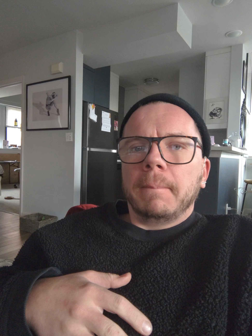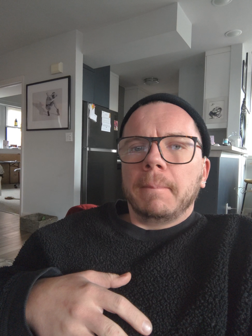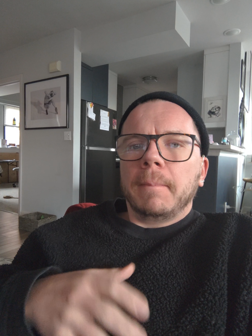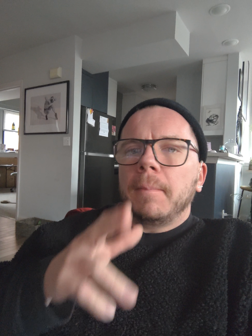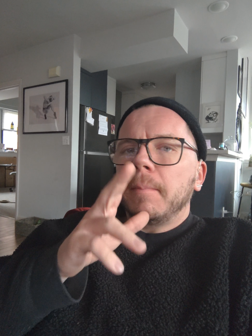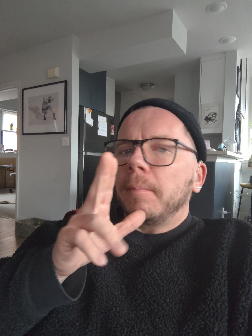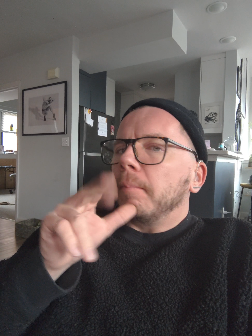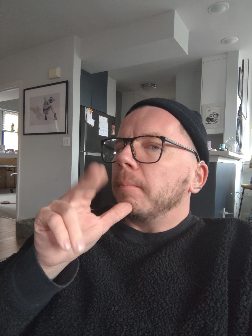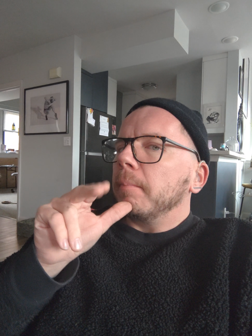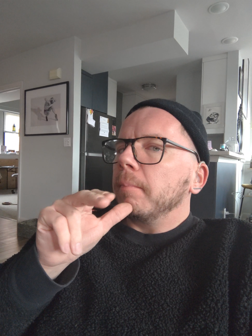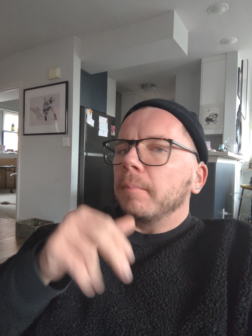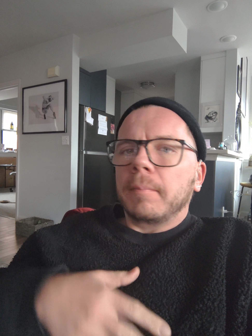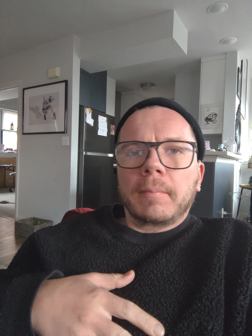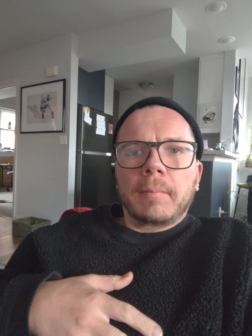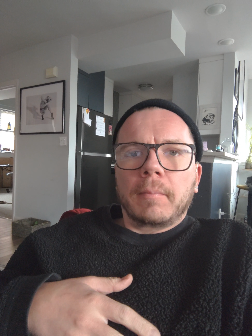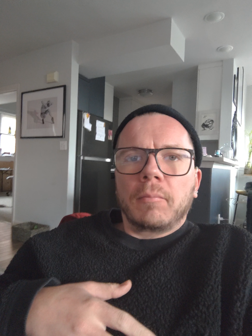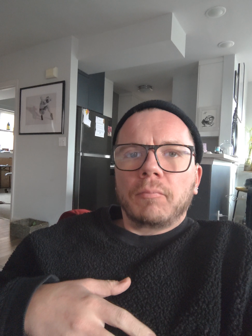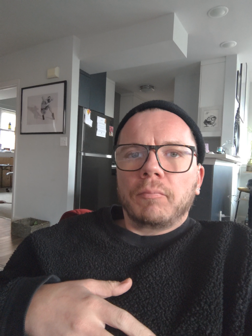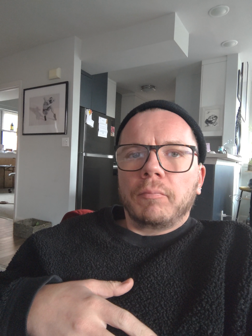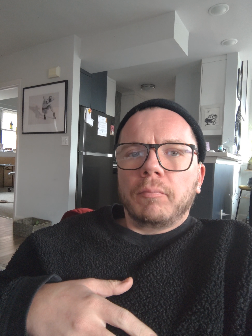hen